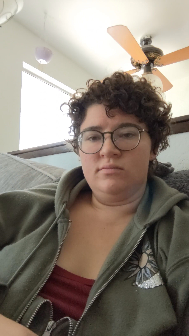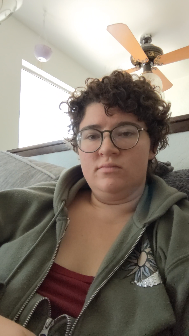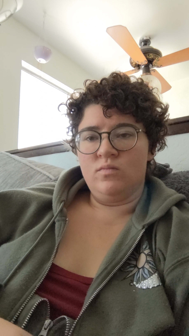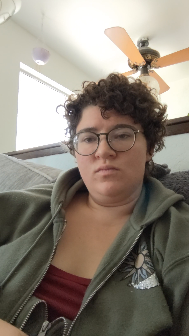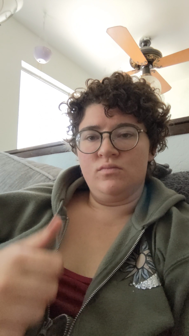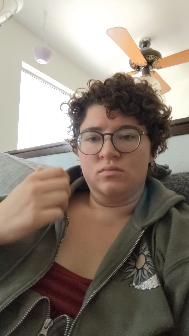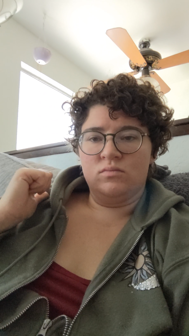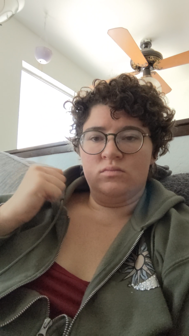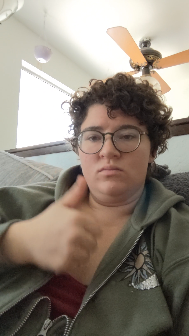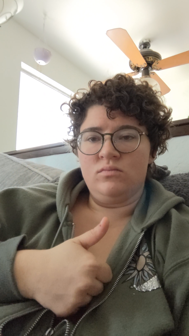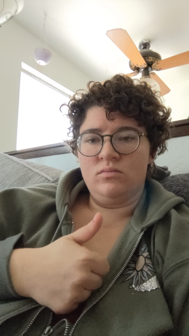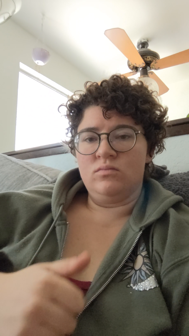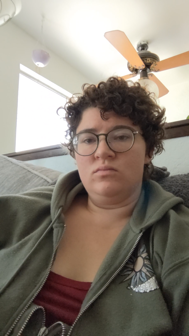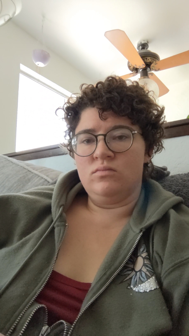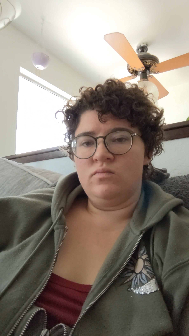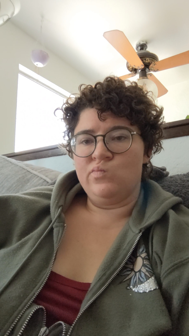coats